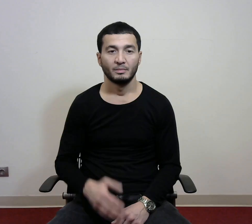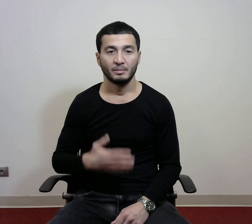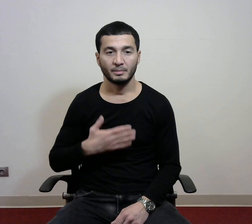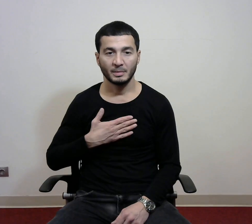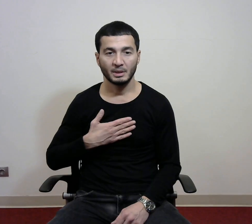mən